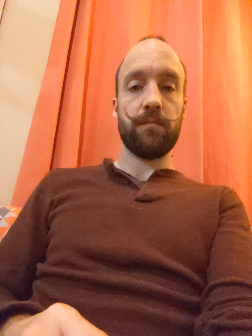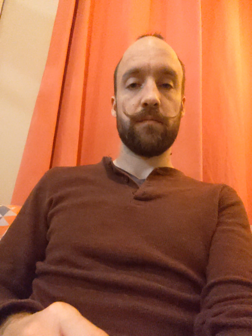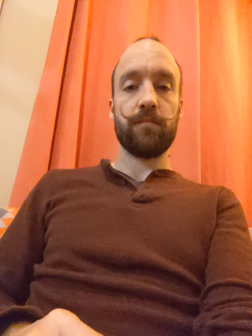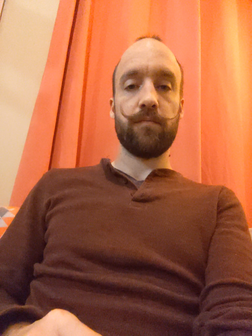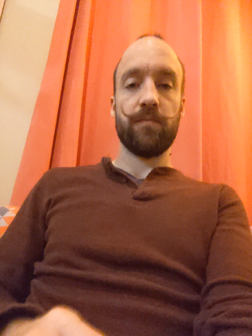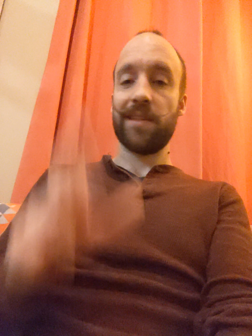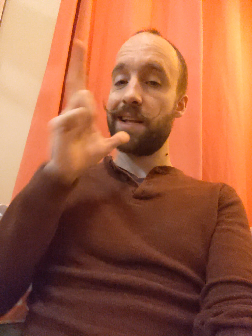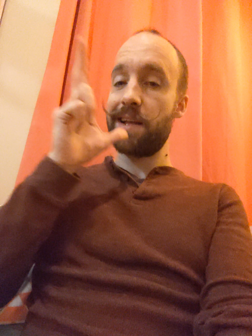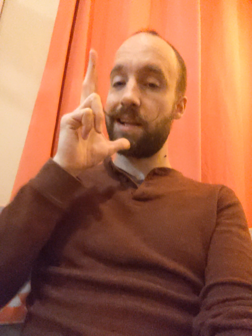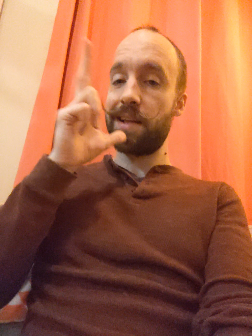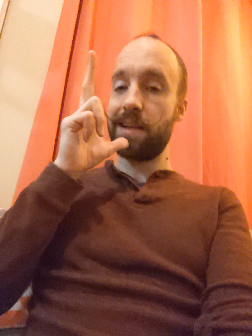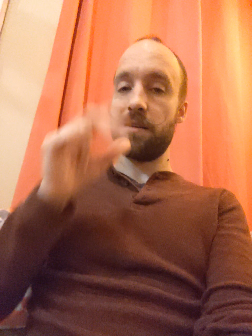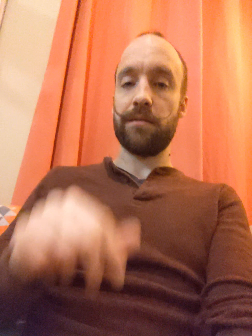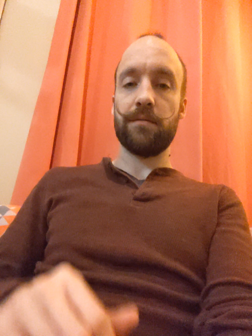hen